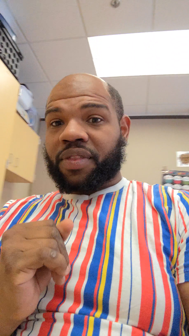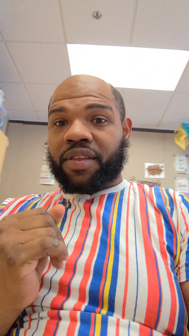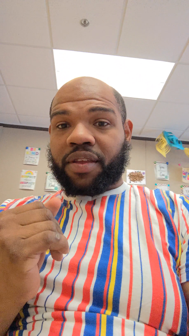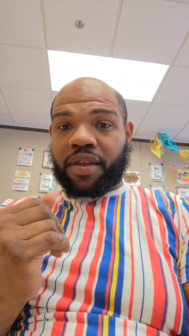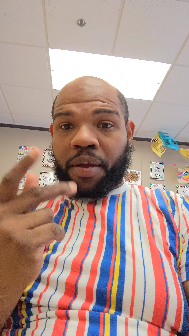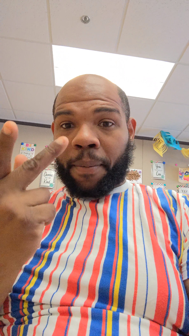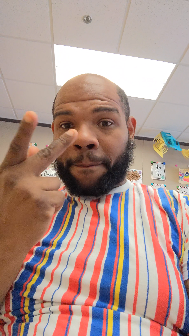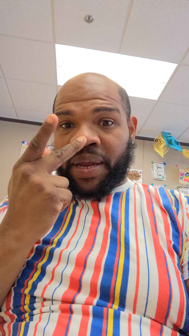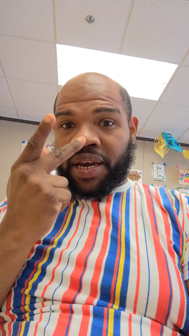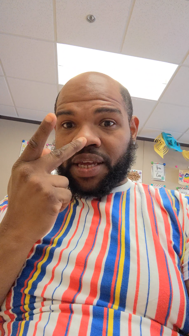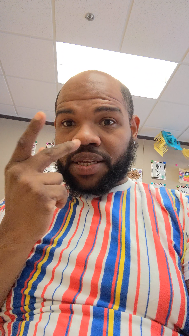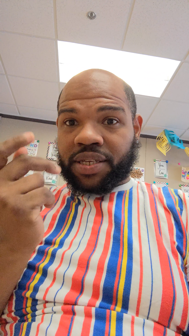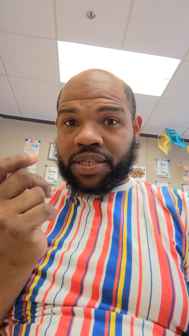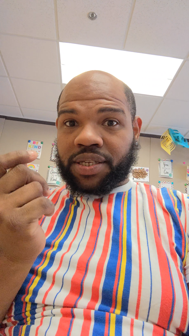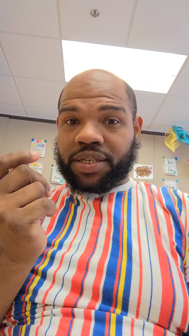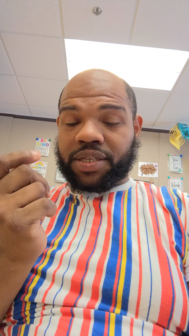penis